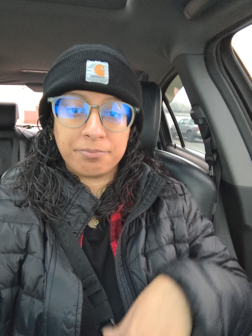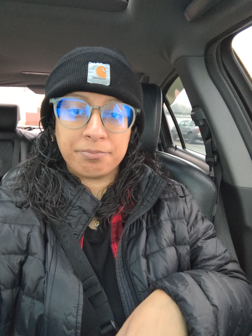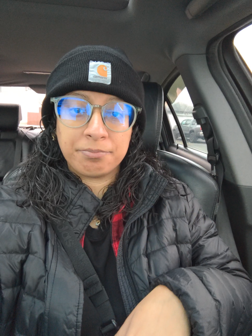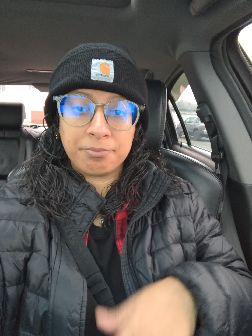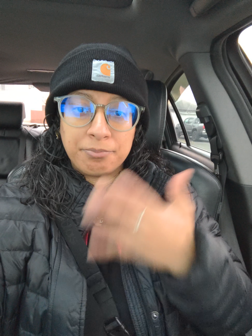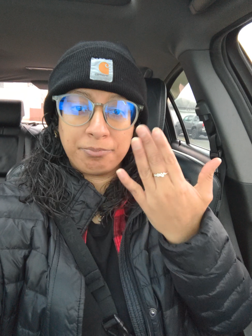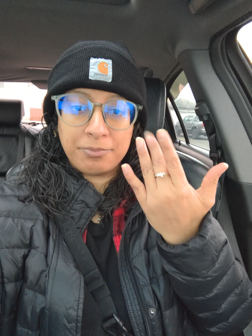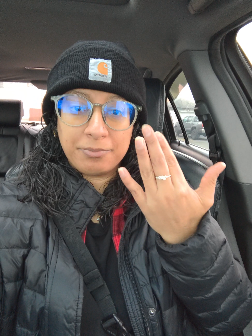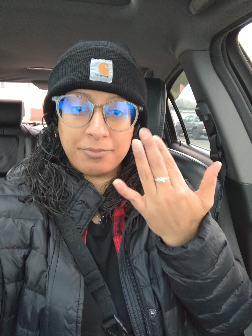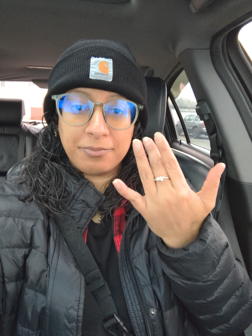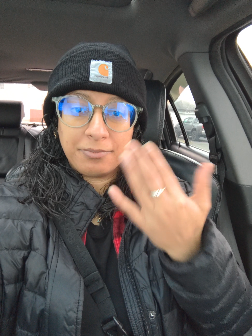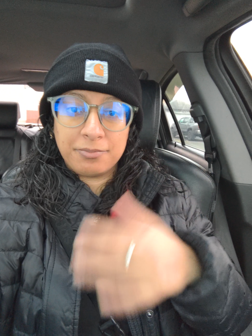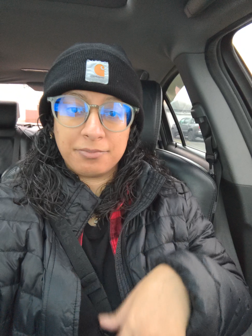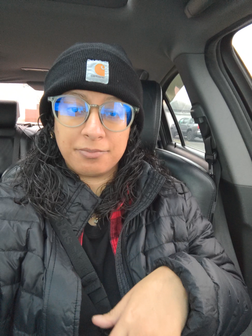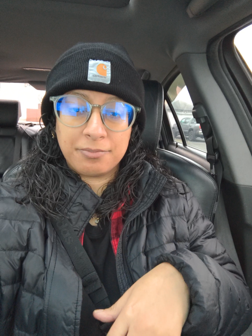wait